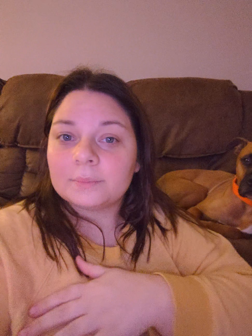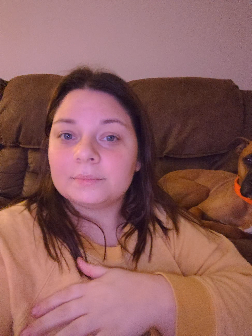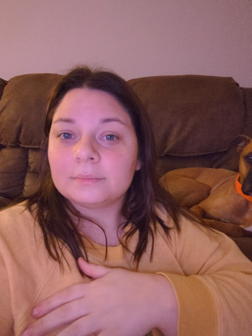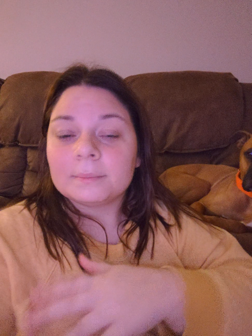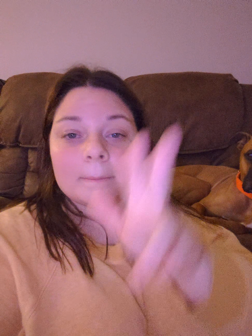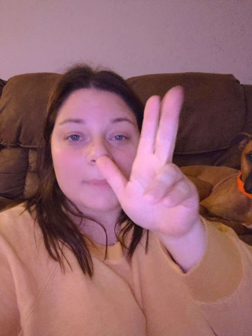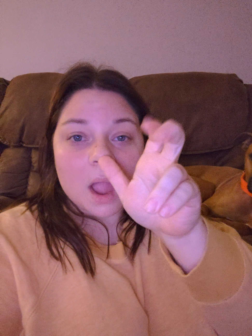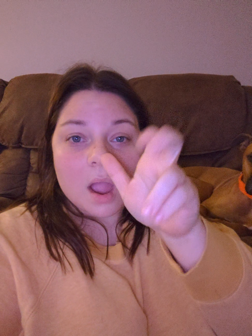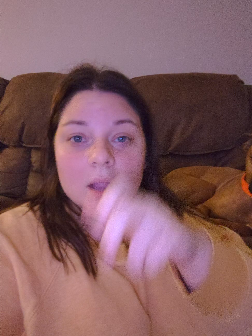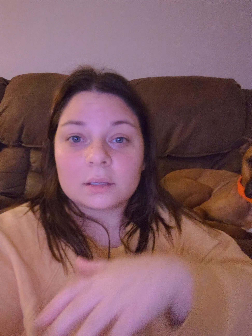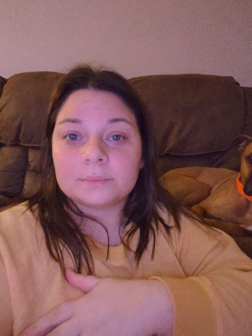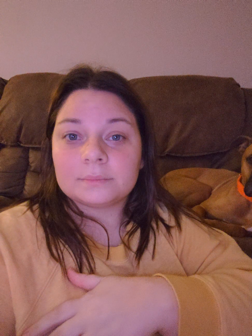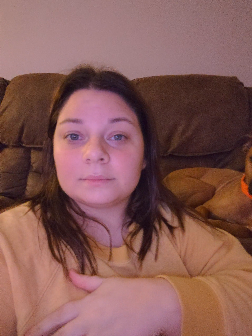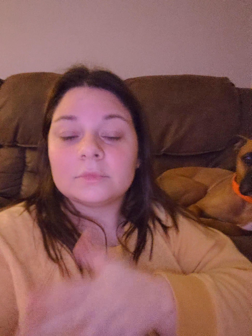bug